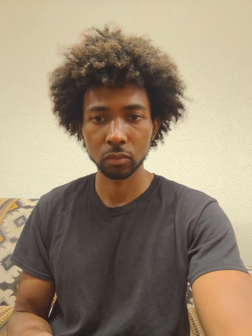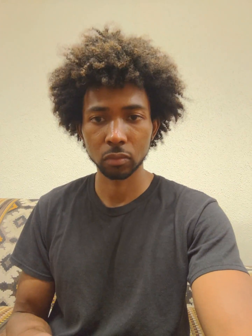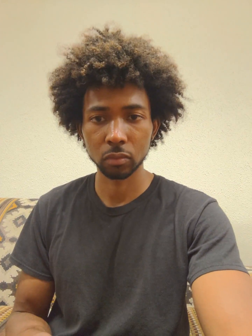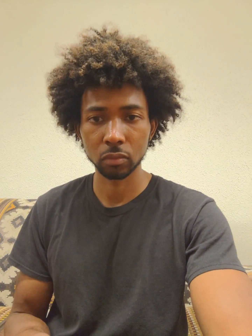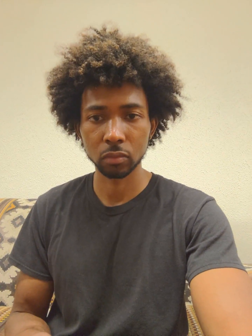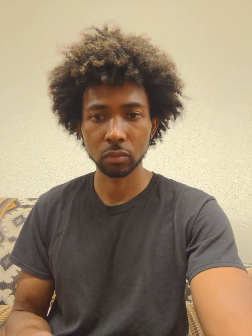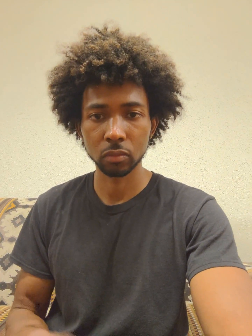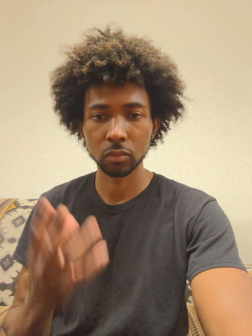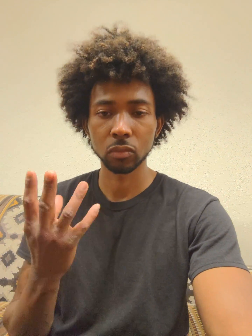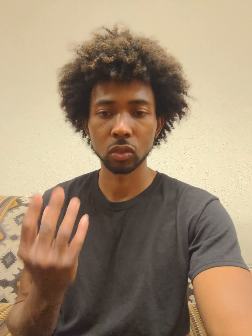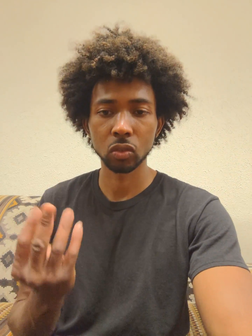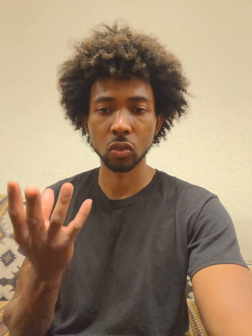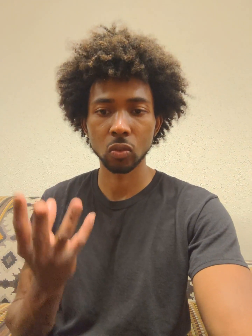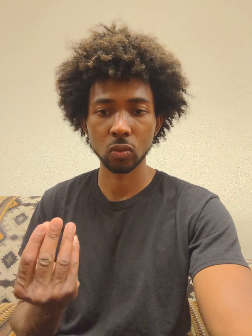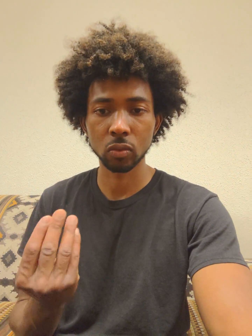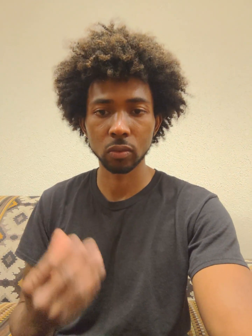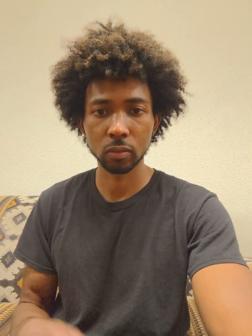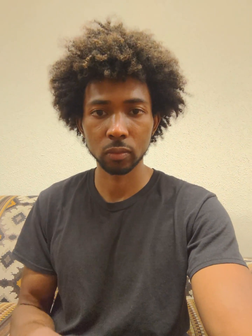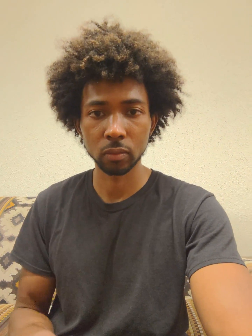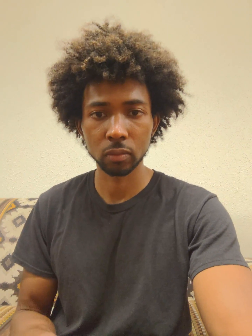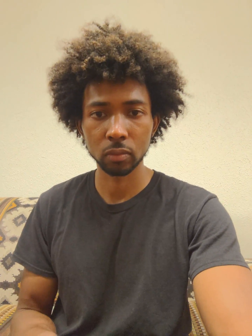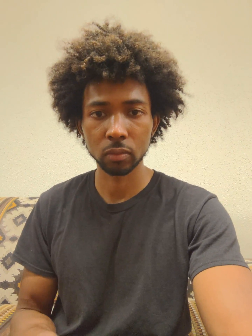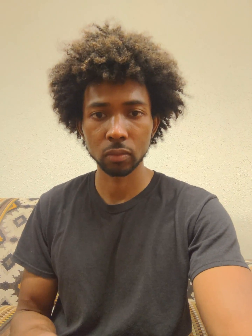gentle